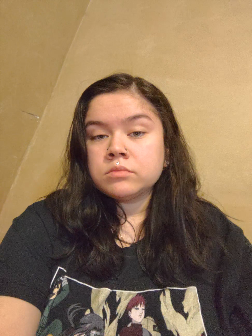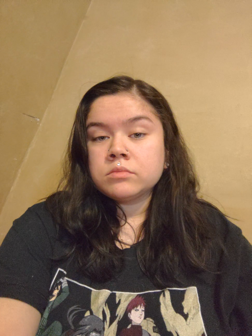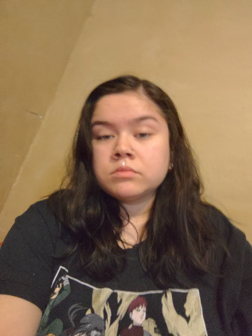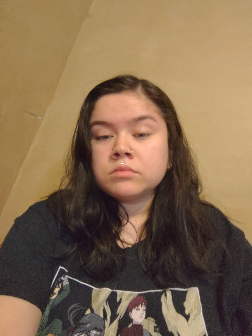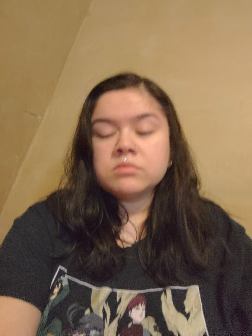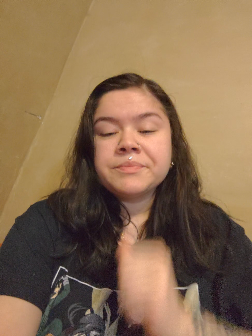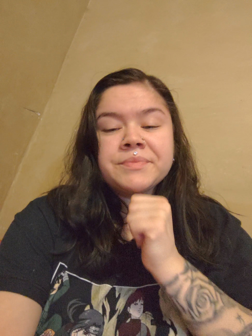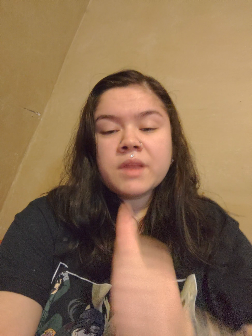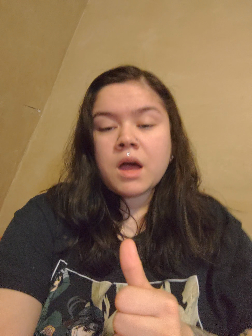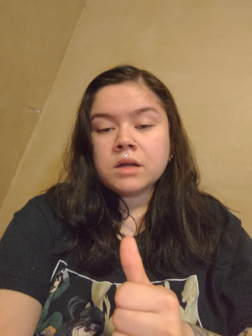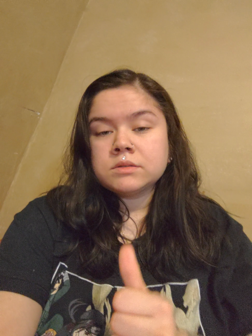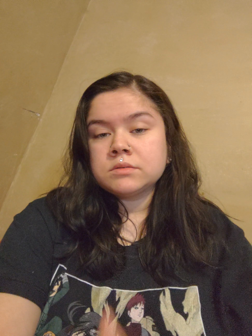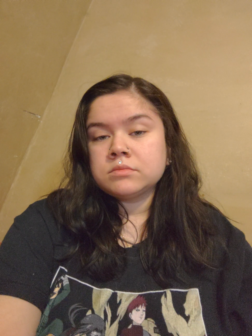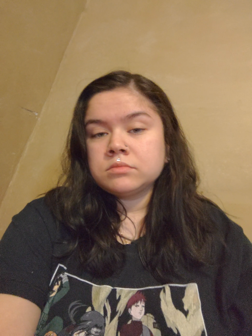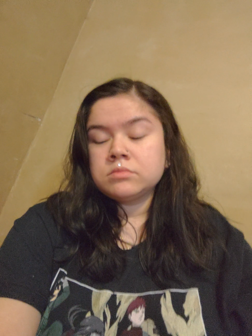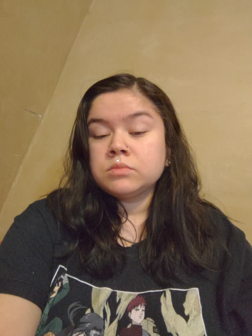not